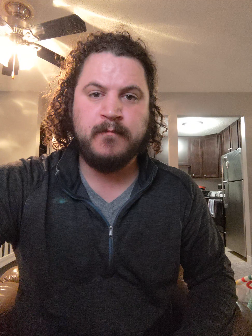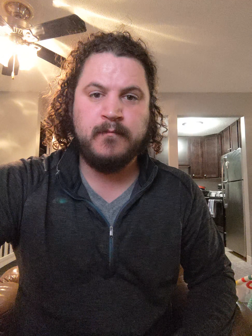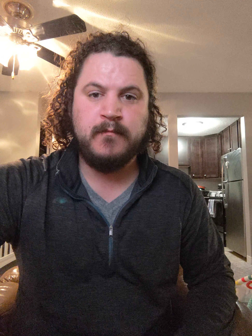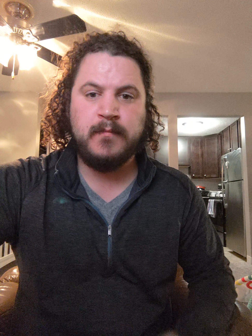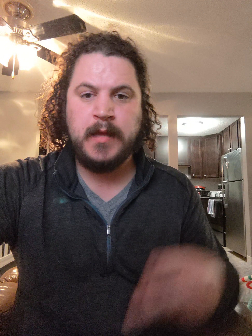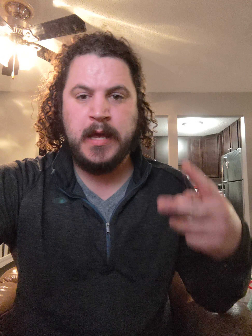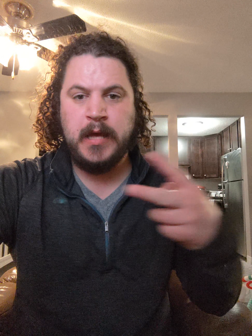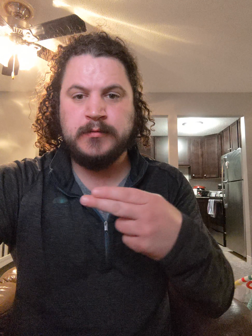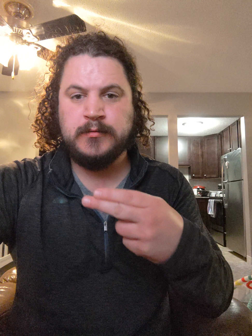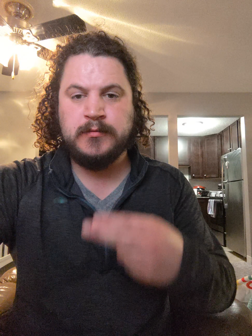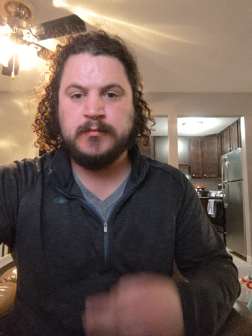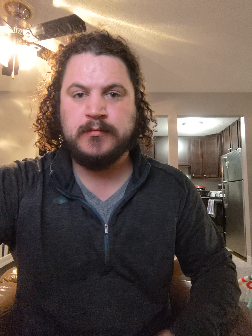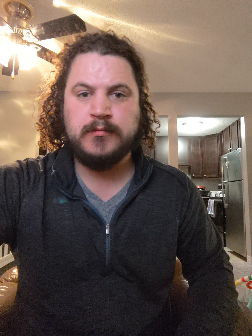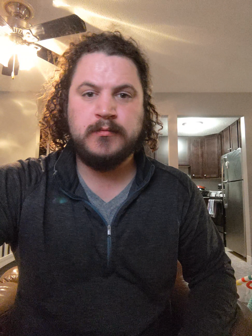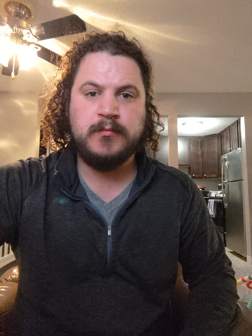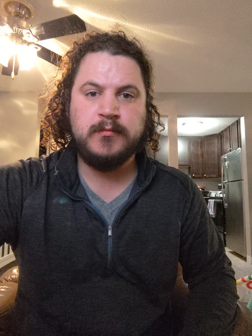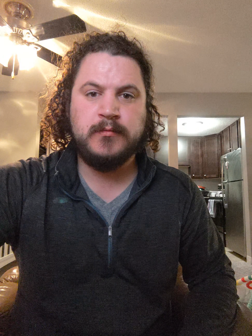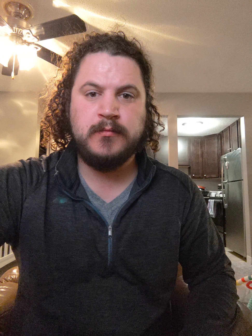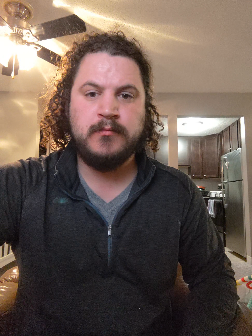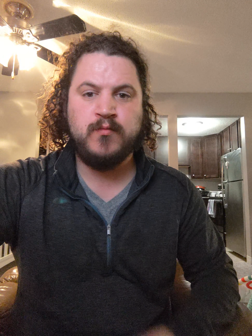cut